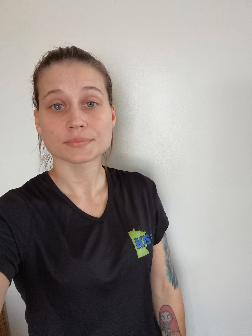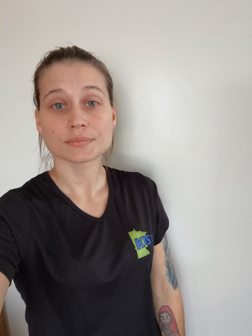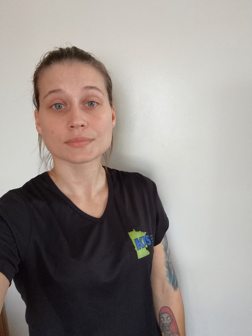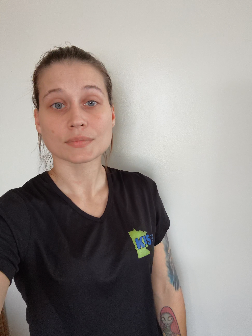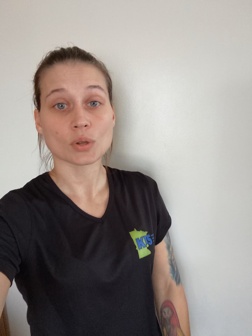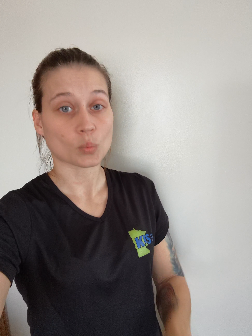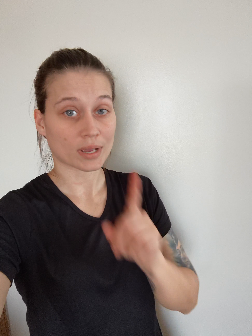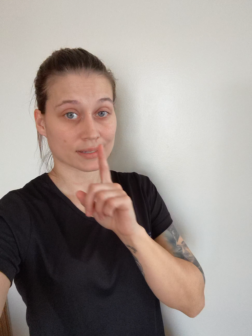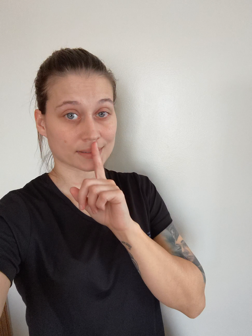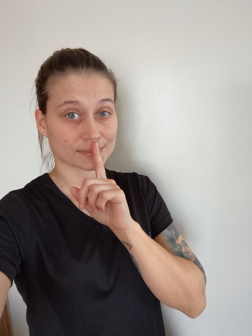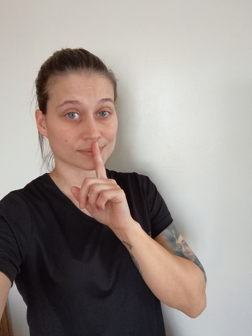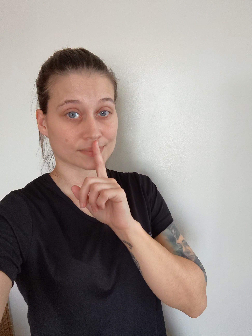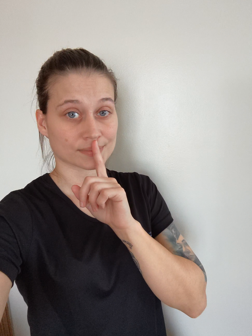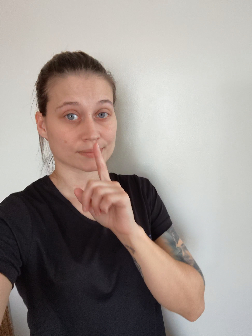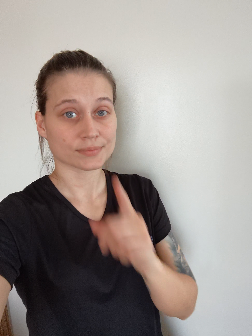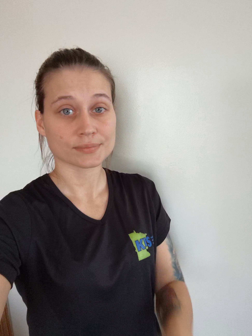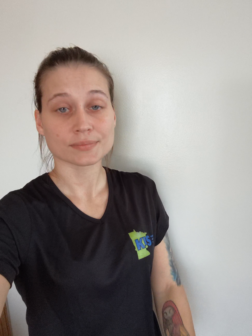quiet